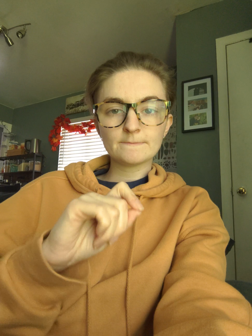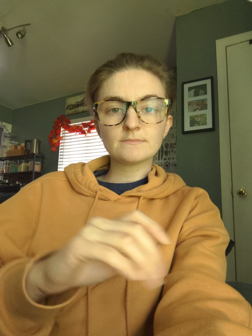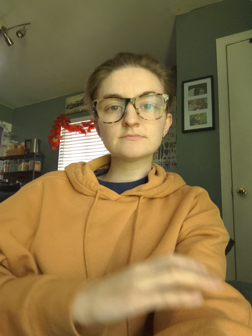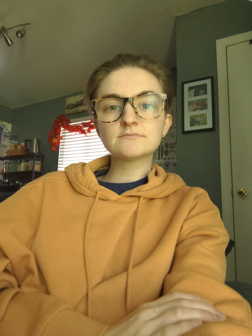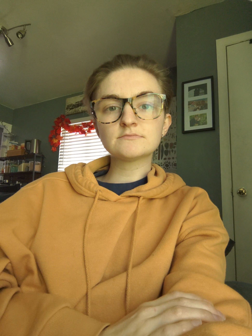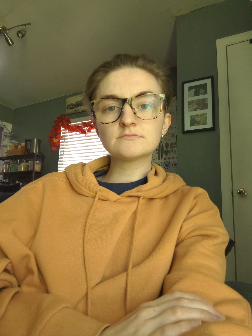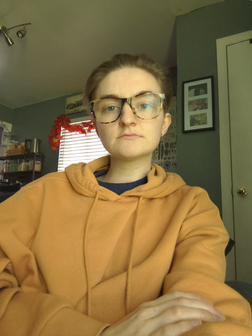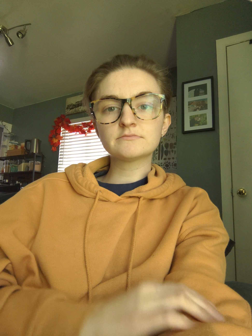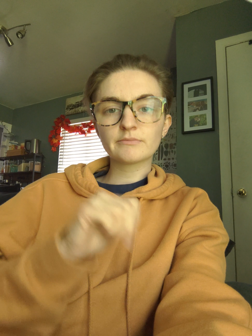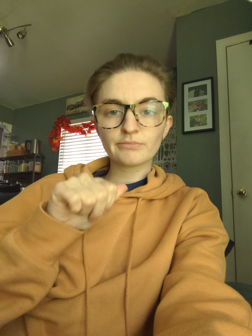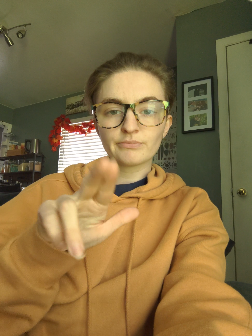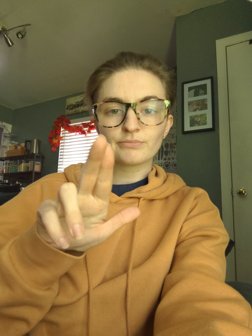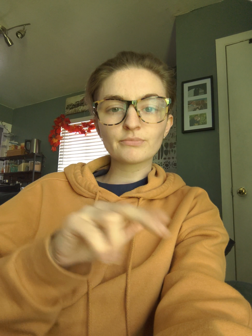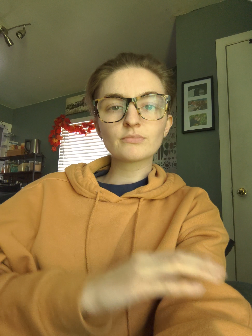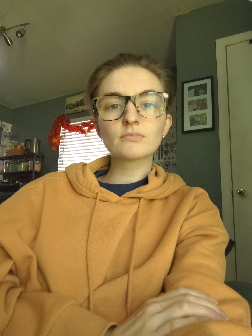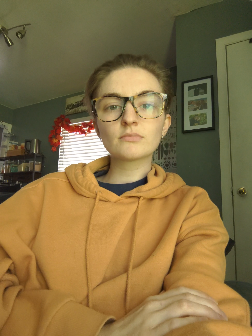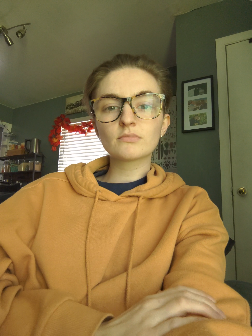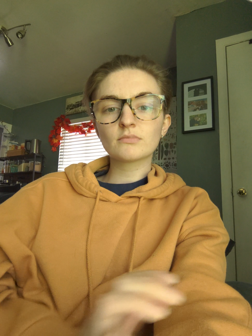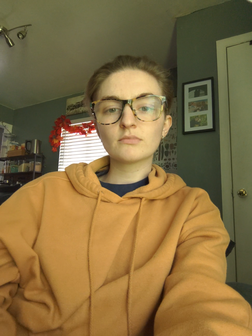lick